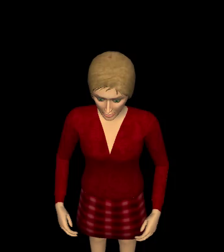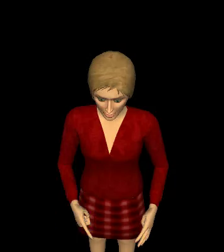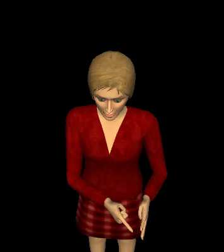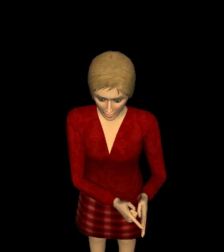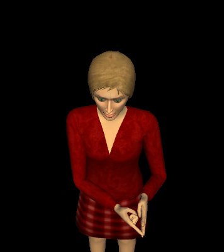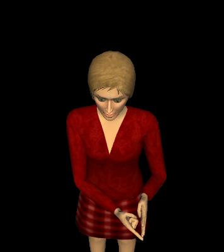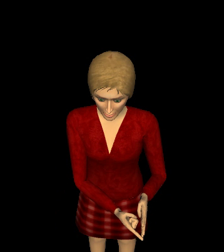موسم